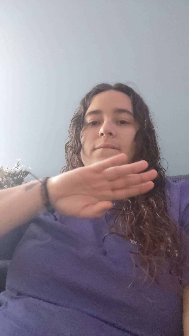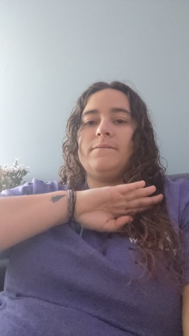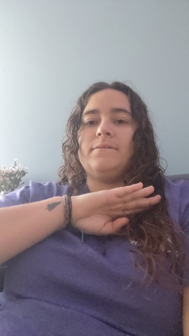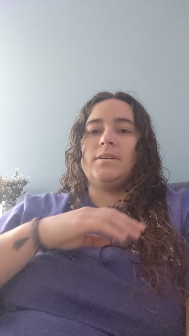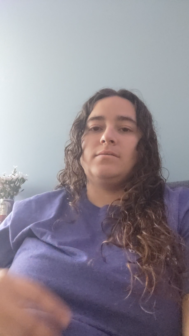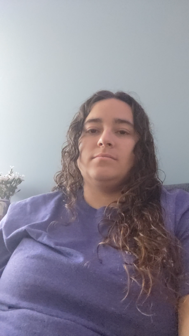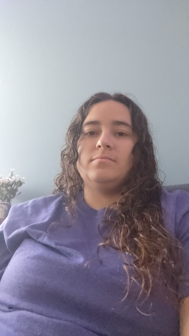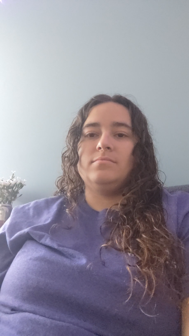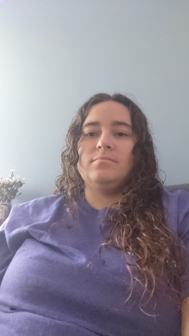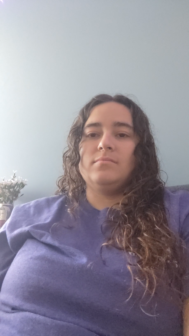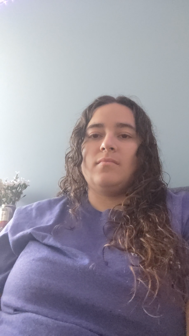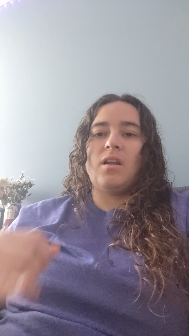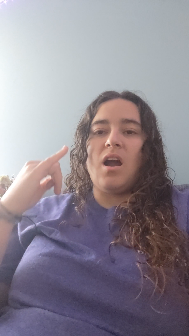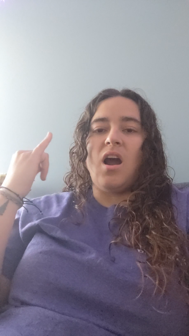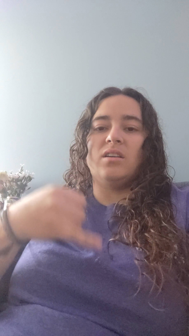last